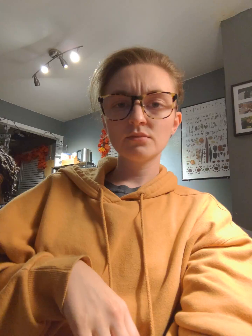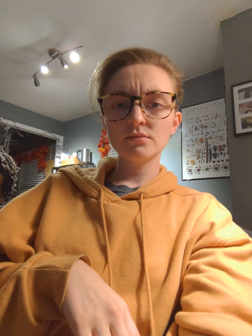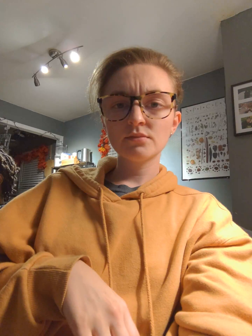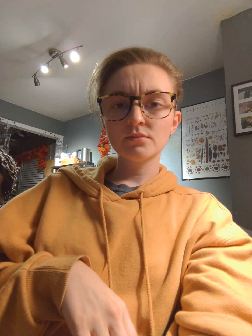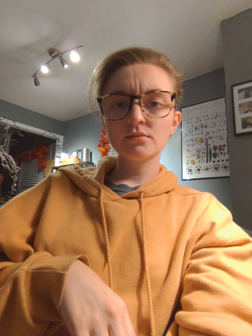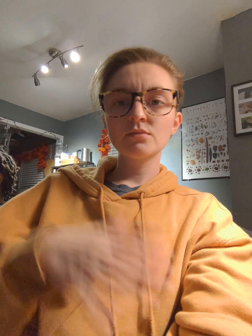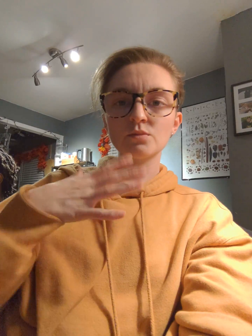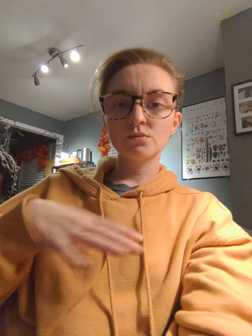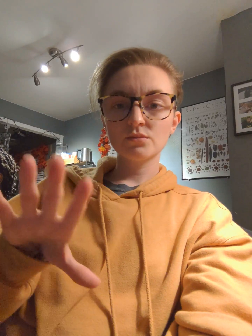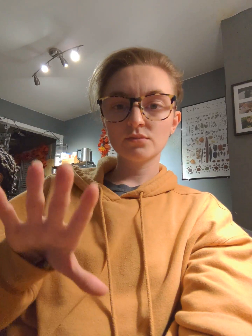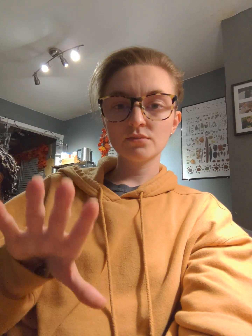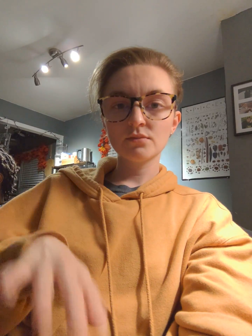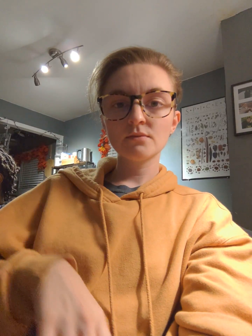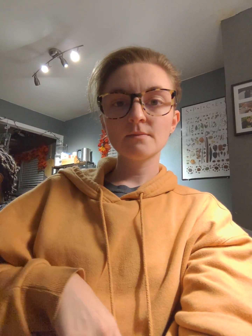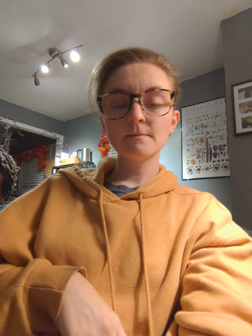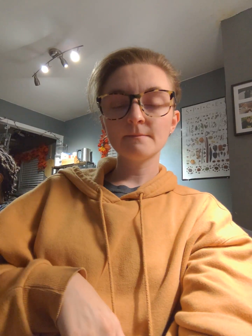dress